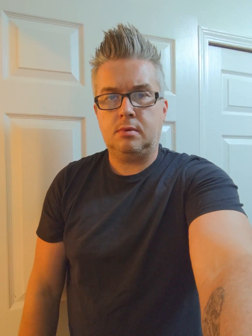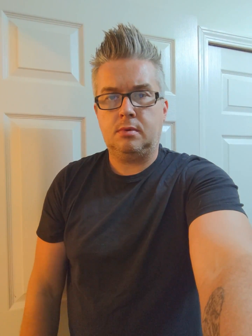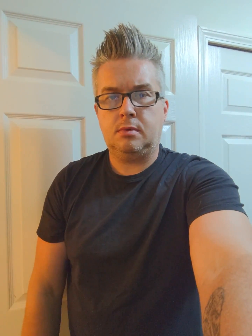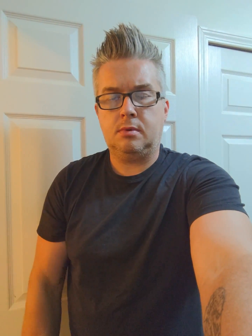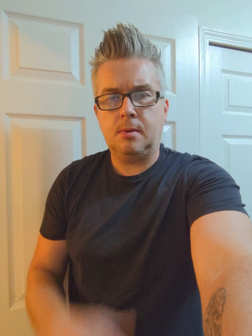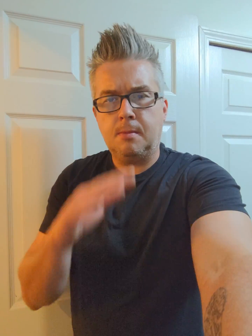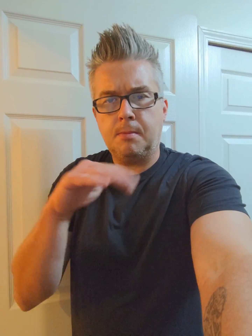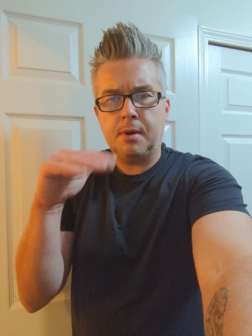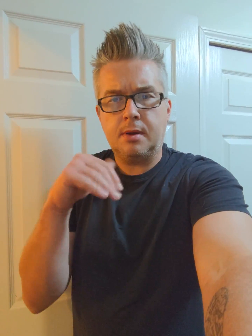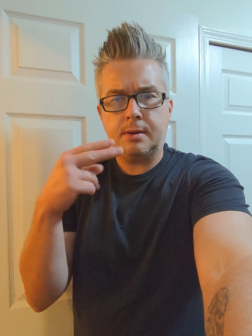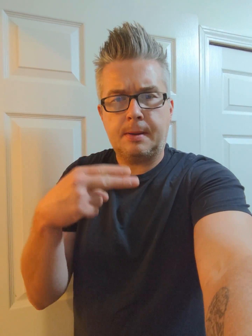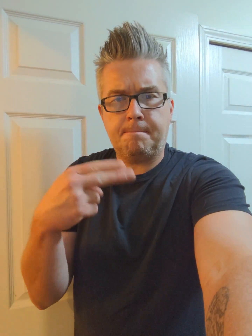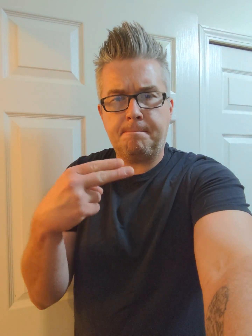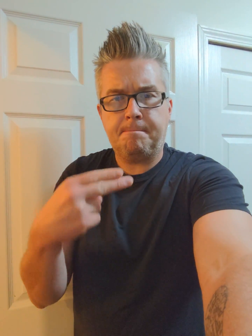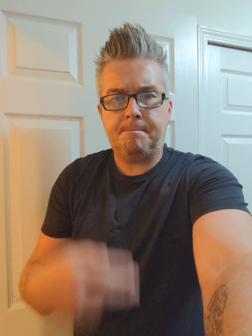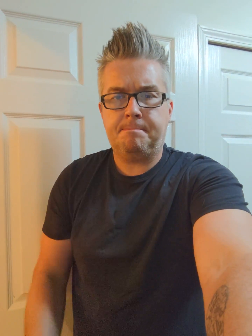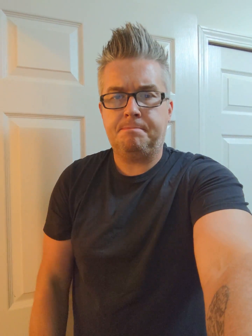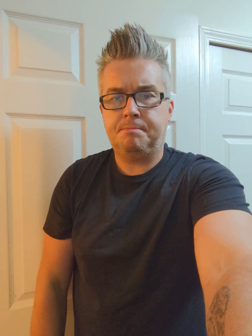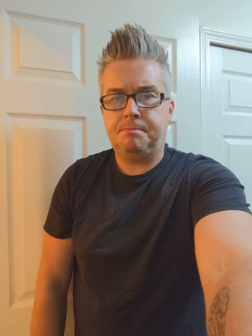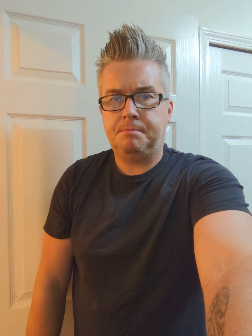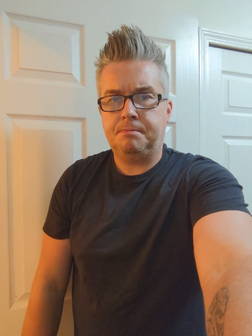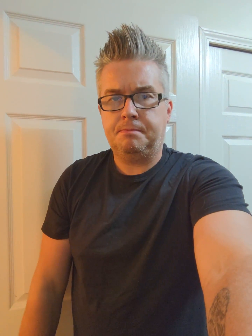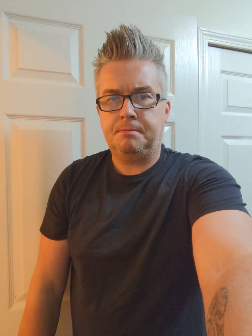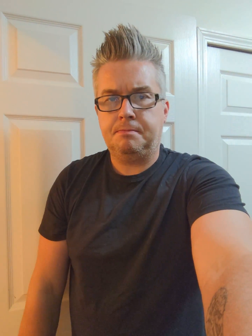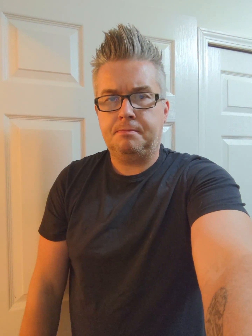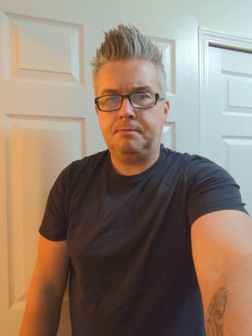pet's name